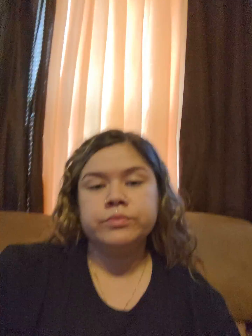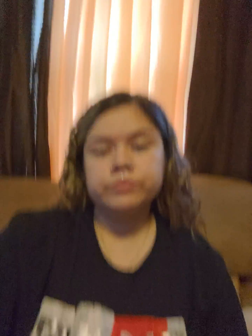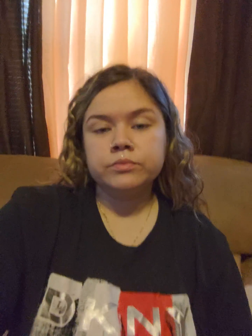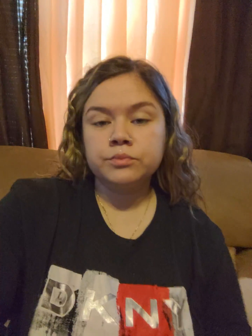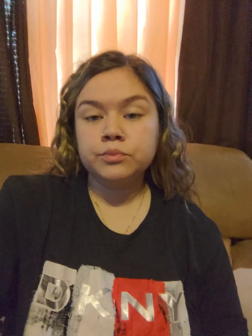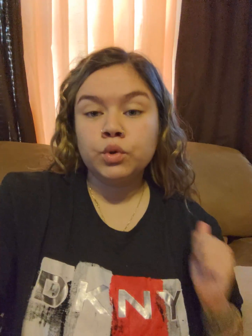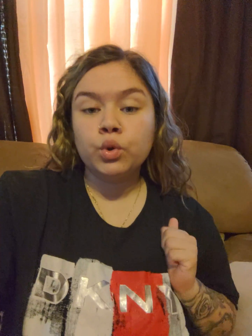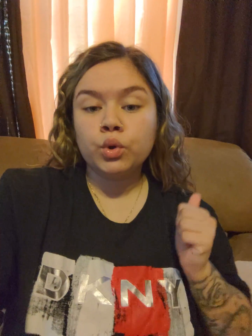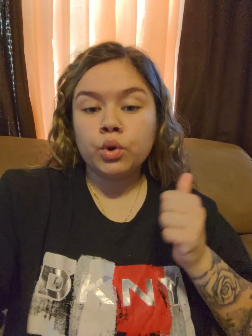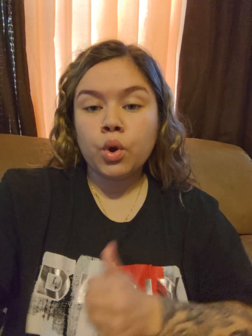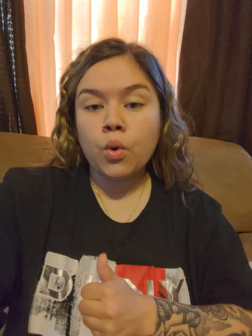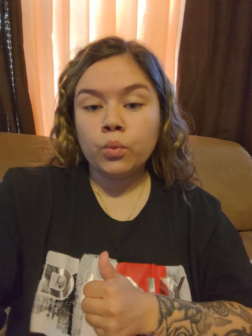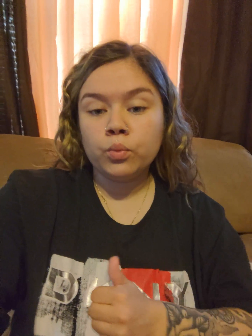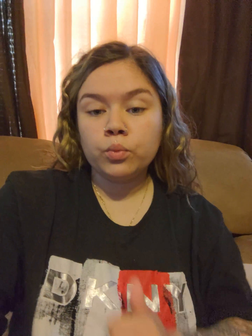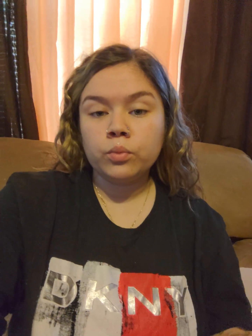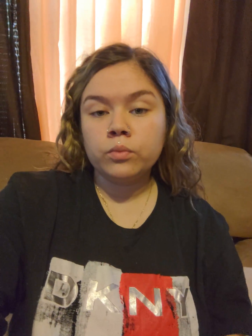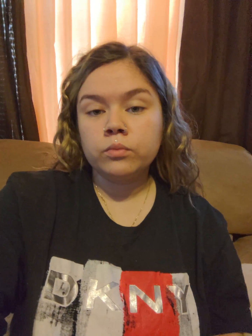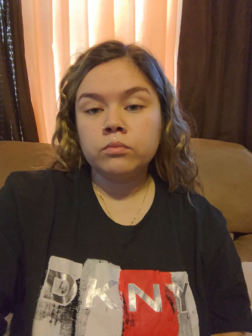coats